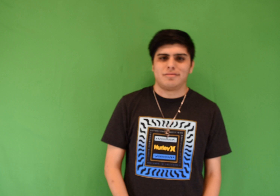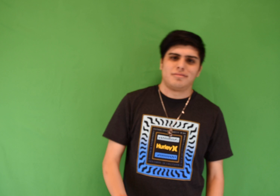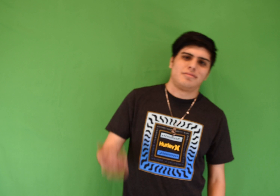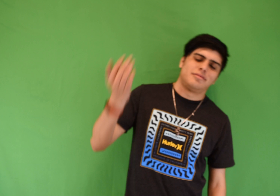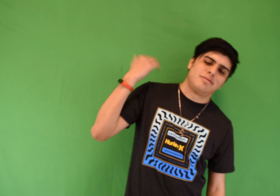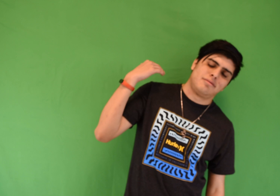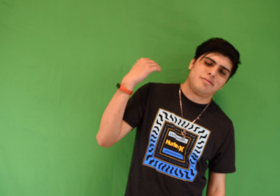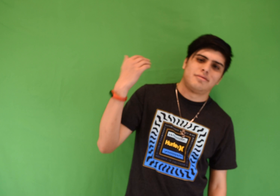antes